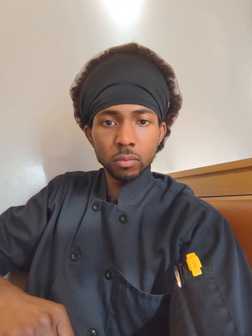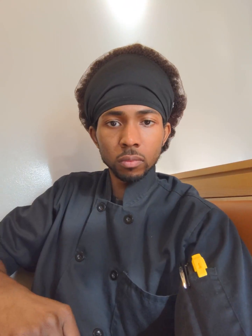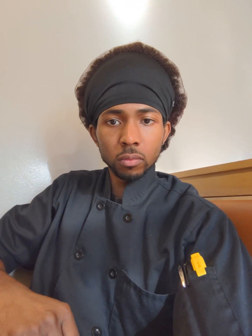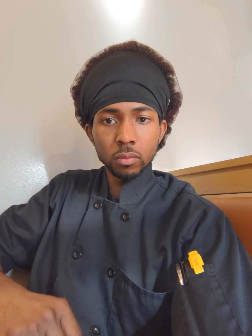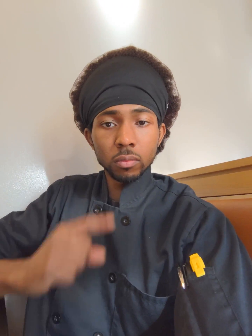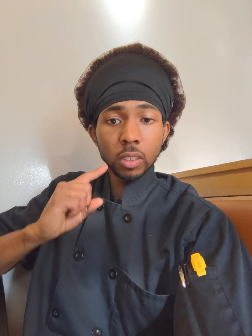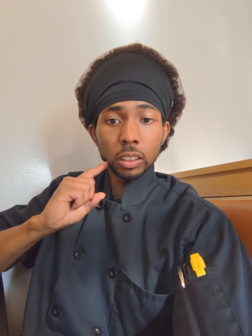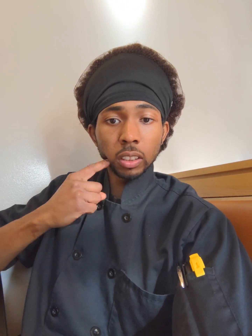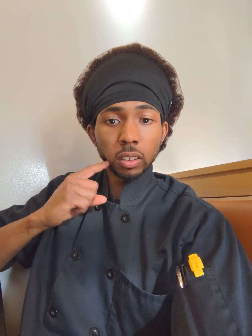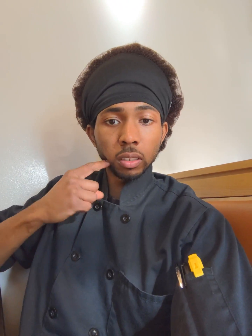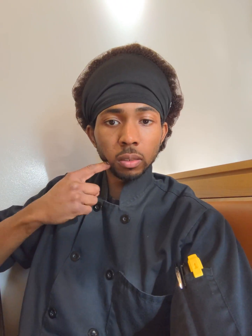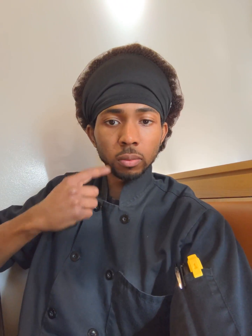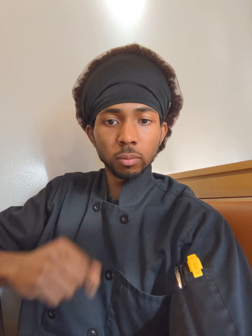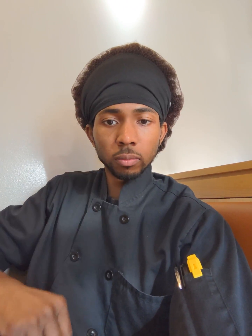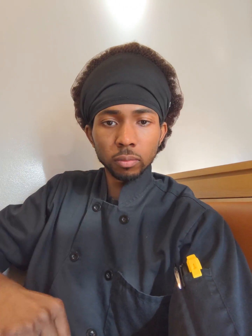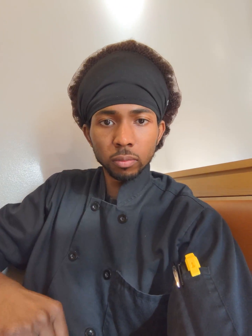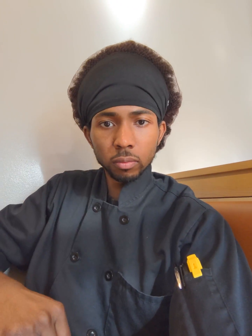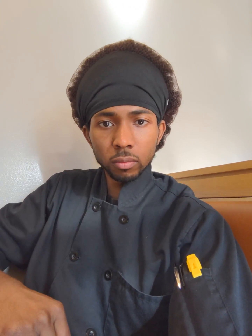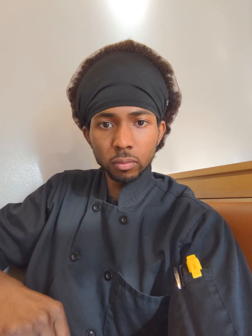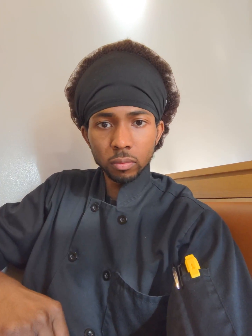candy